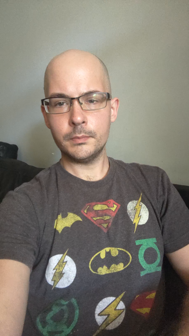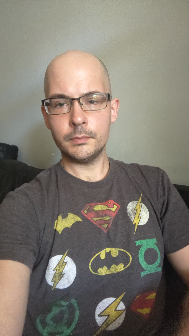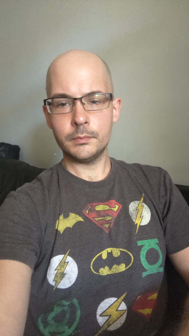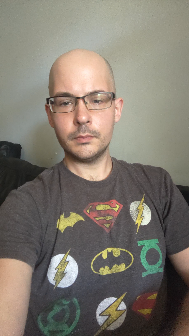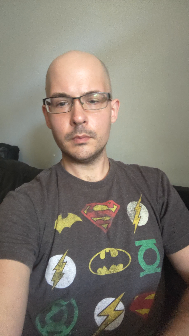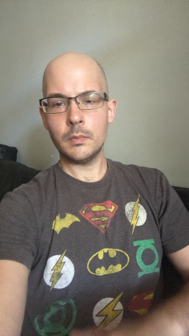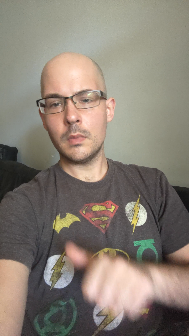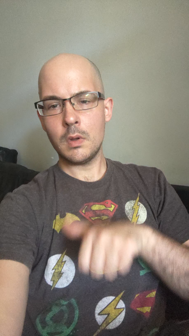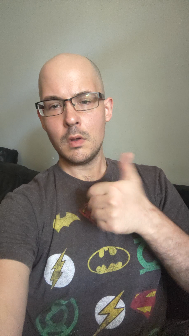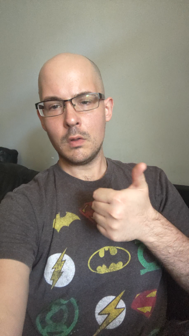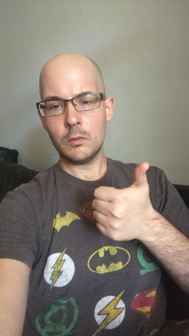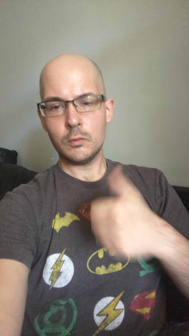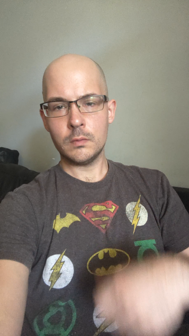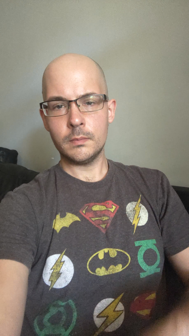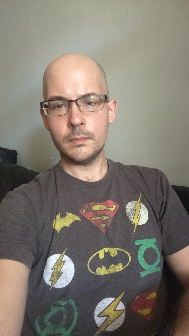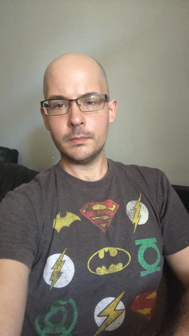other